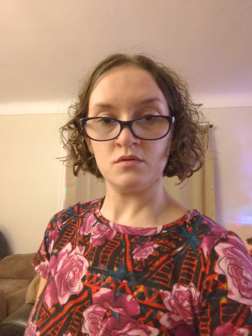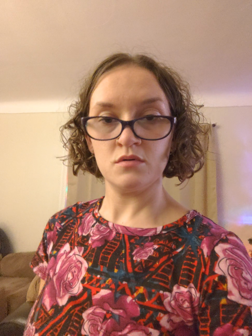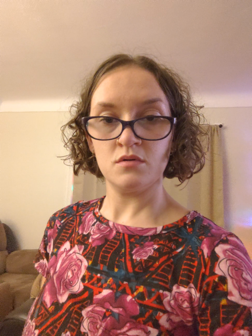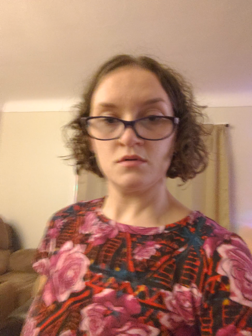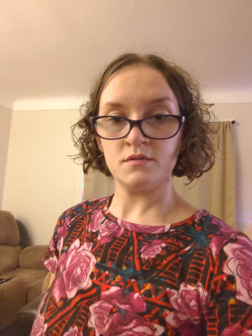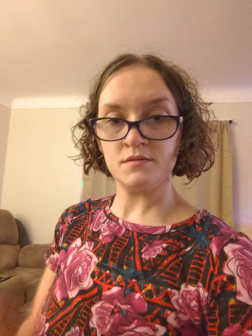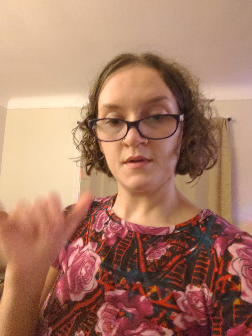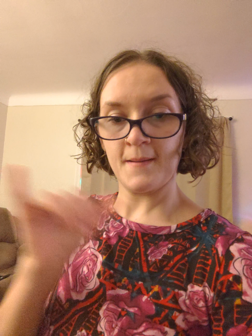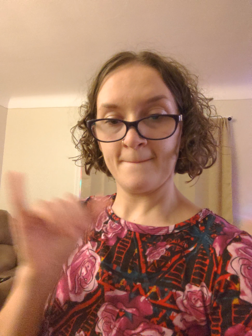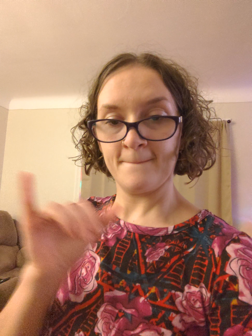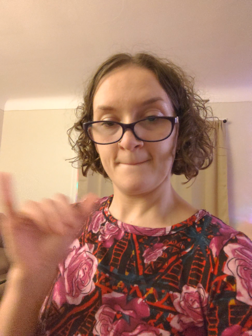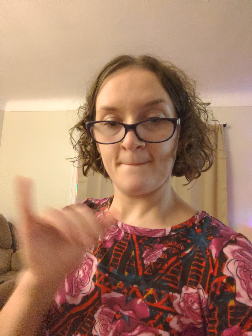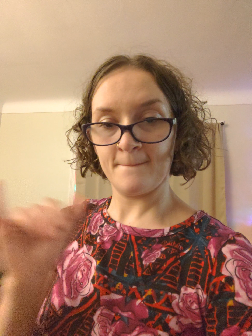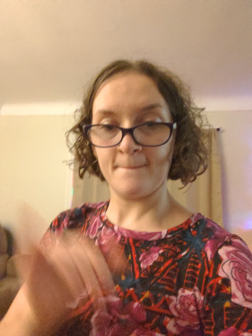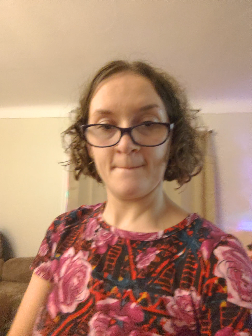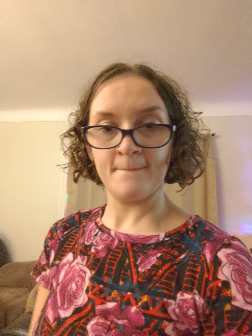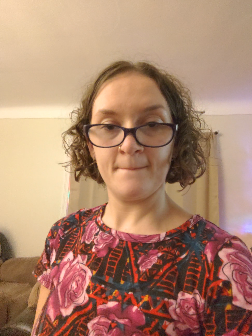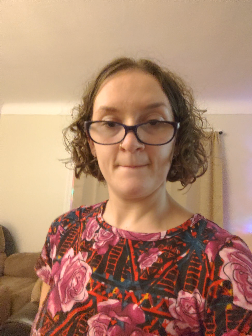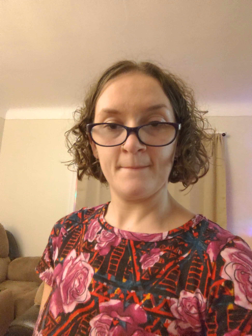same